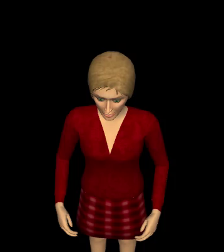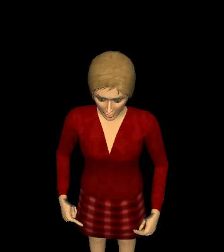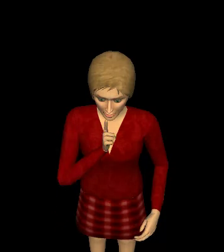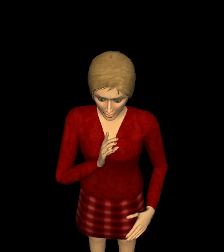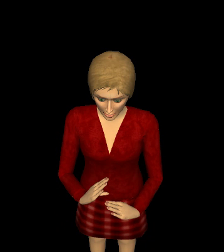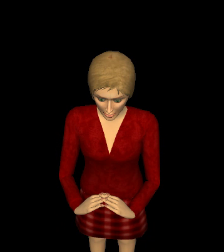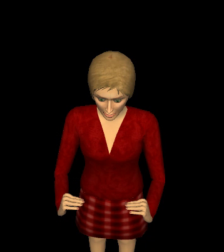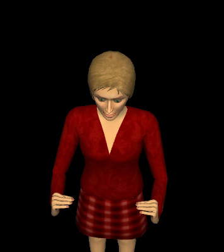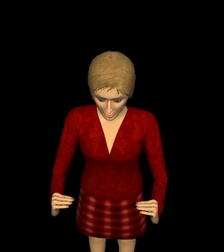صمت